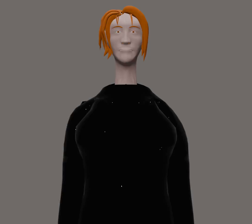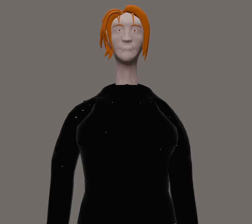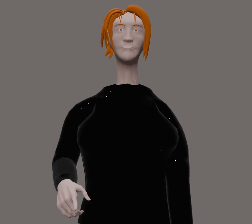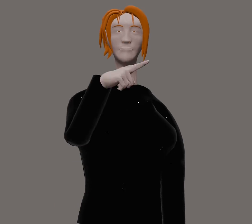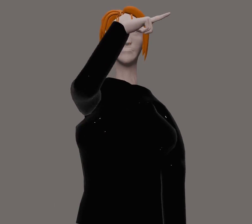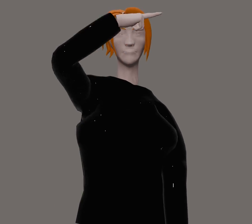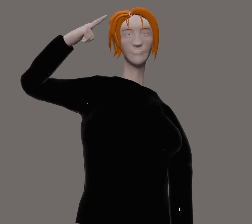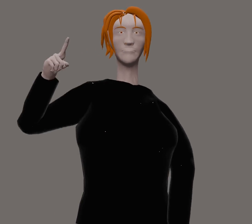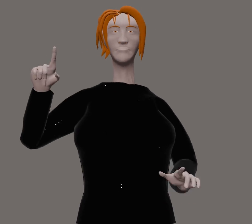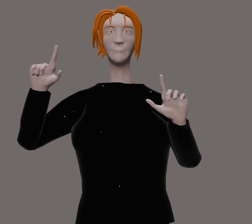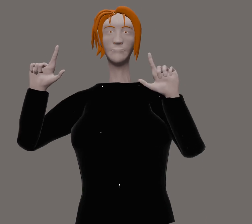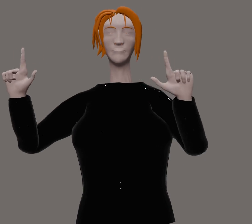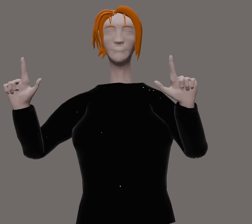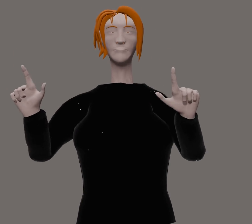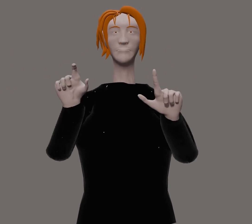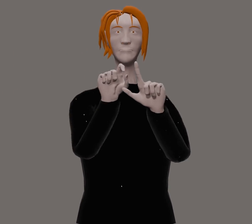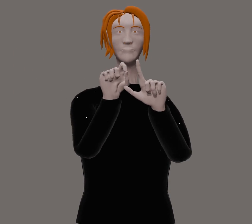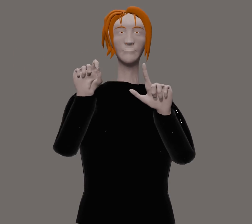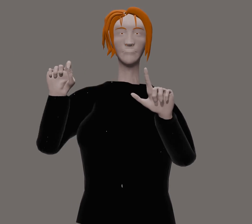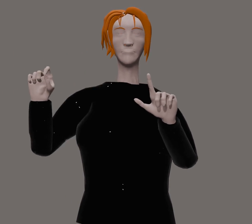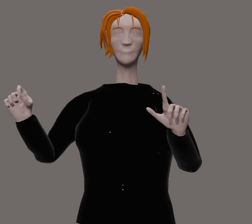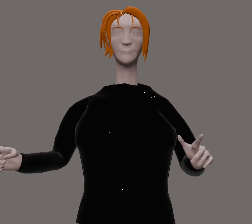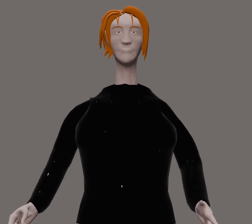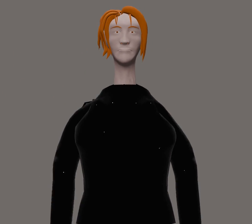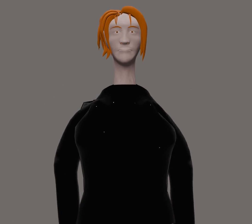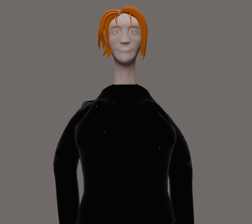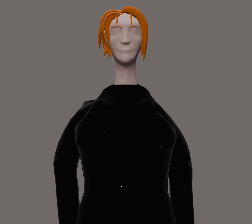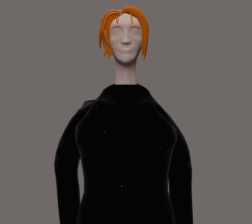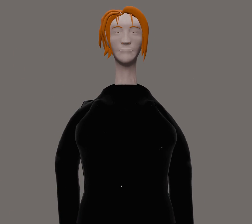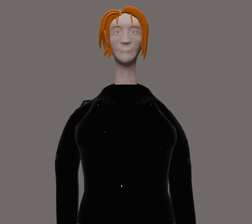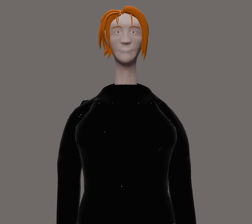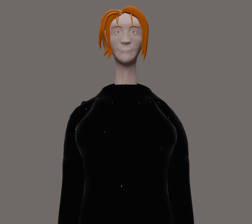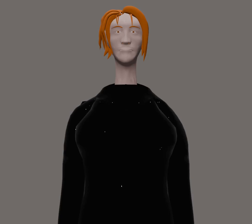Blackboard